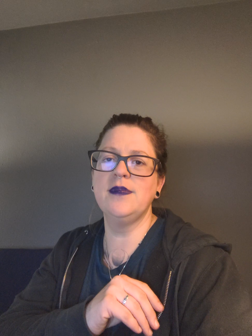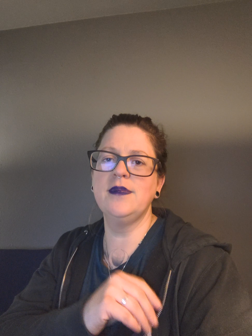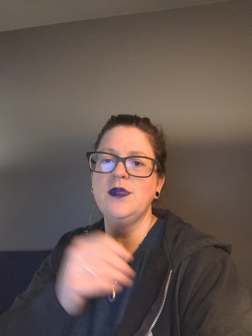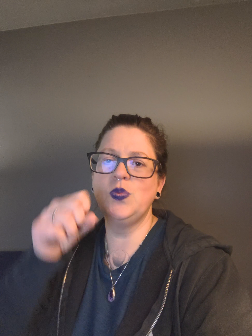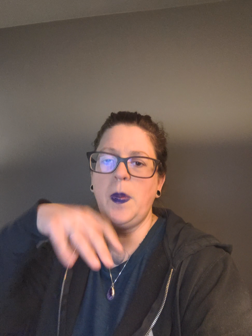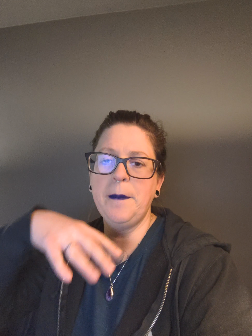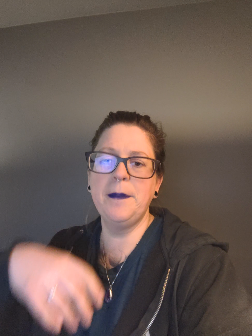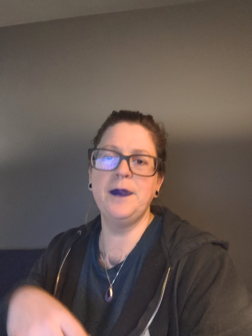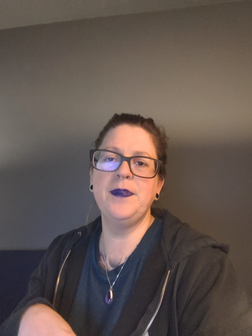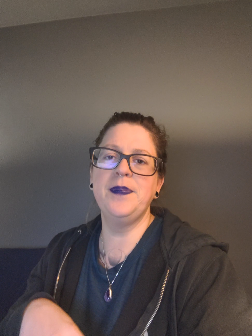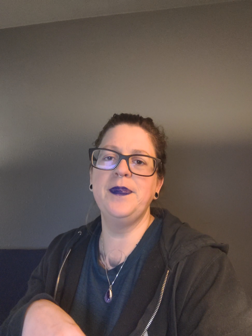drop